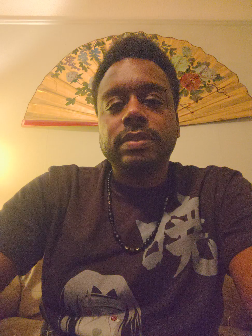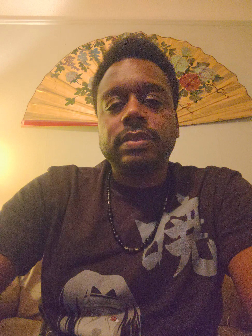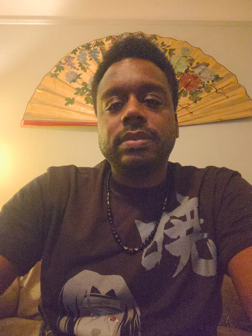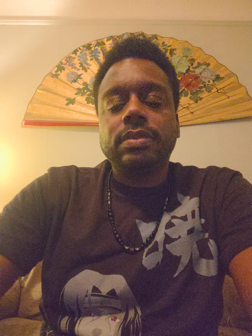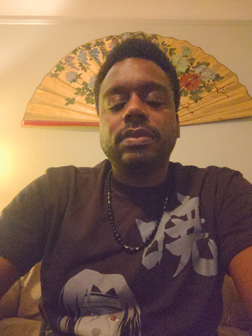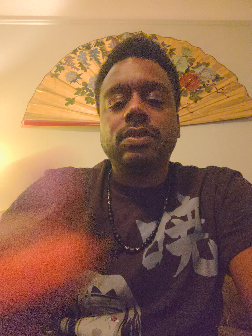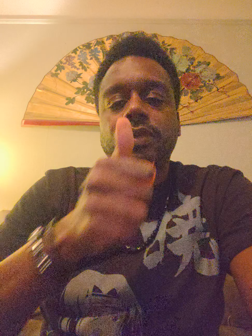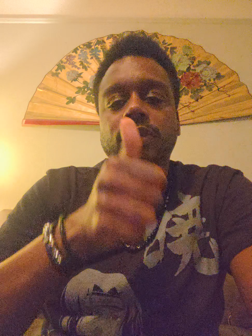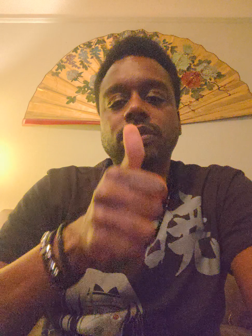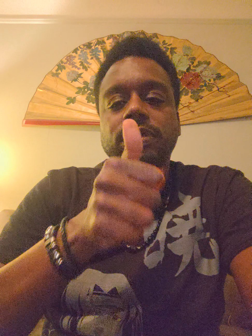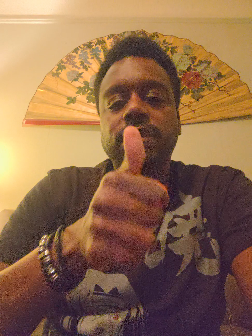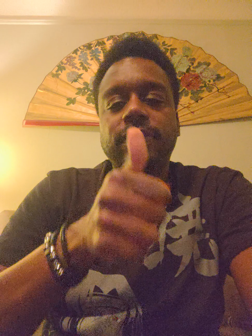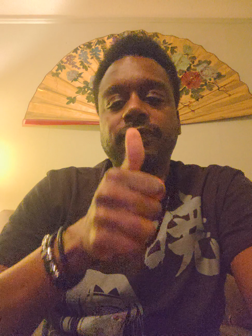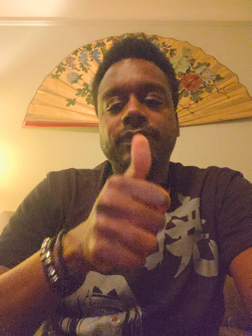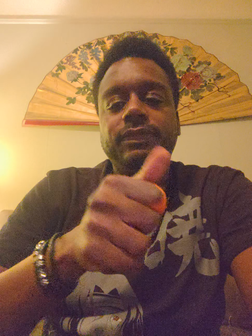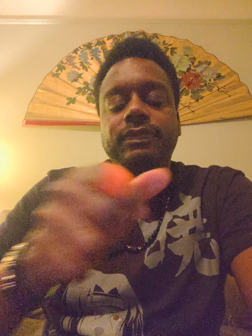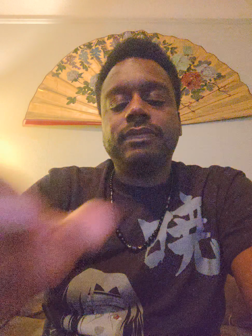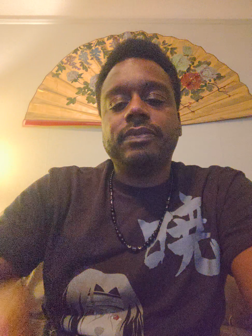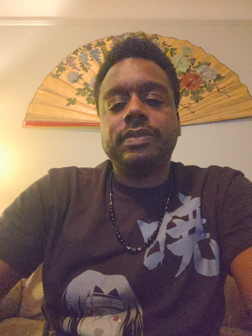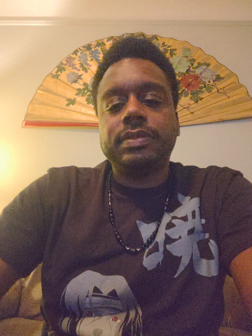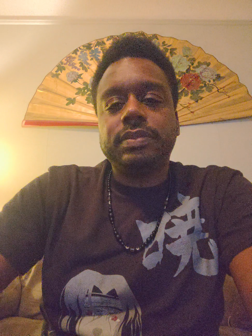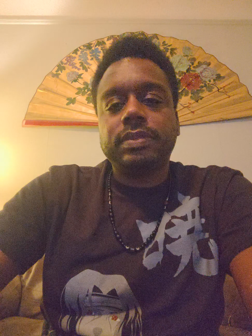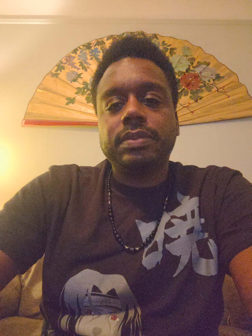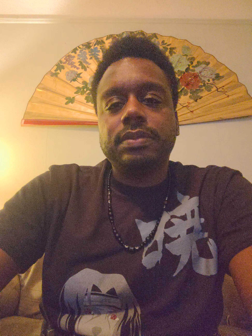yourself